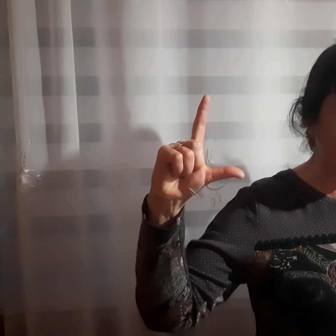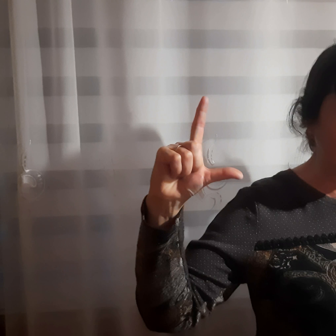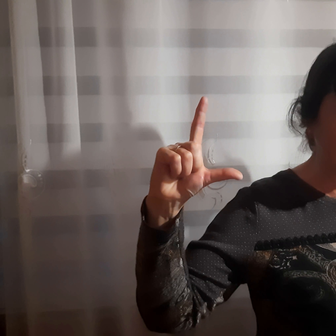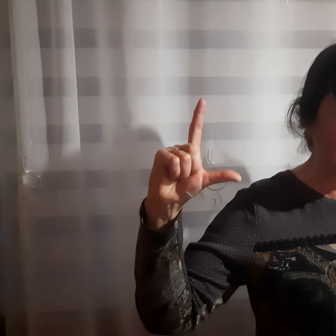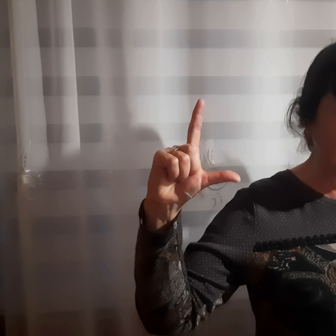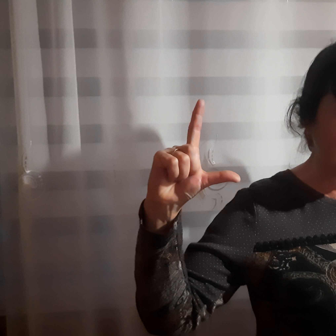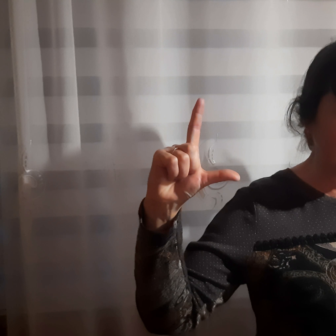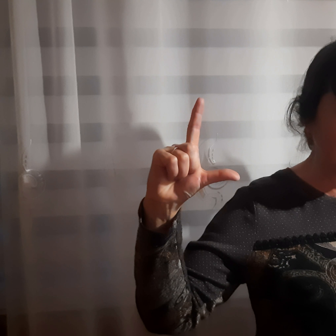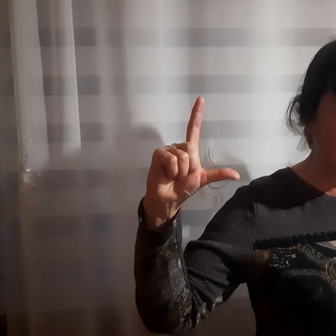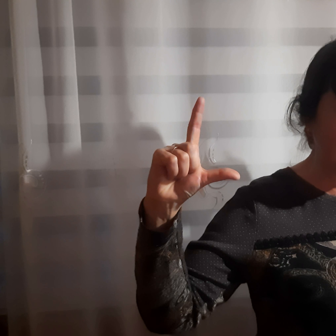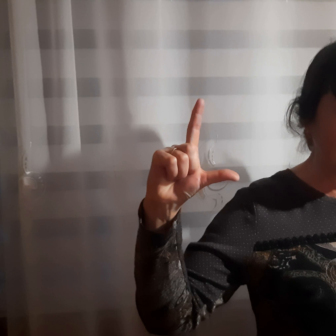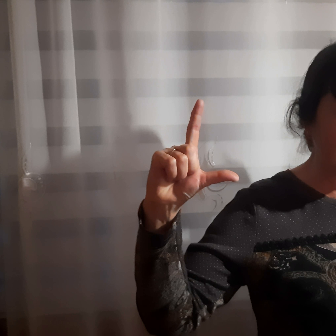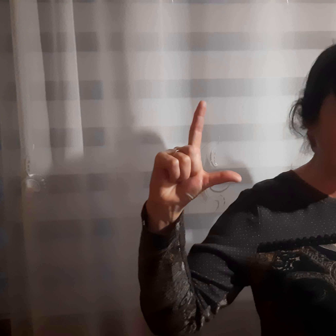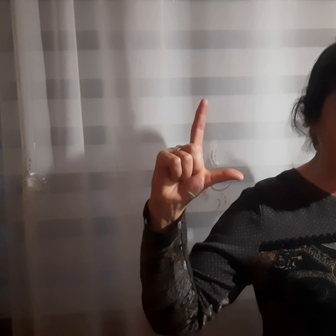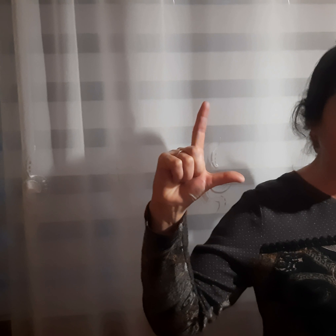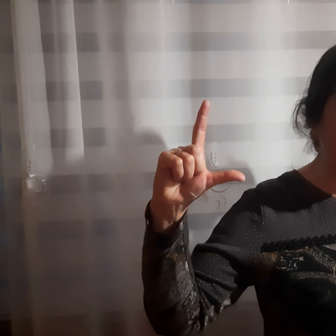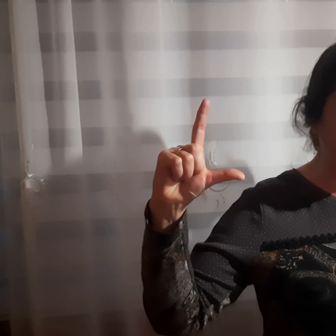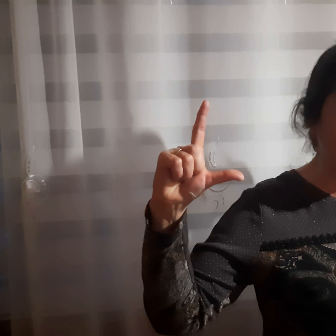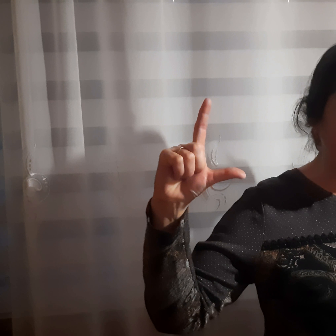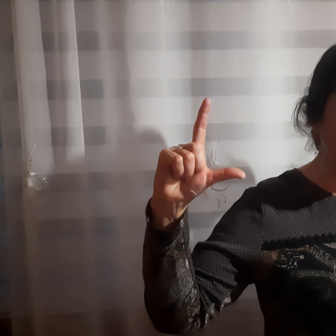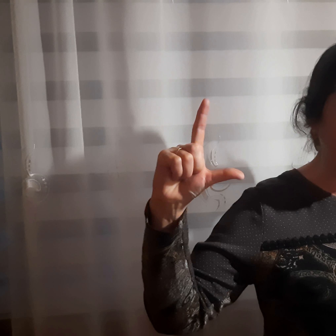Ь